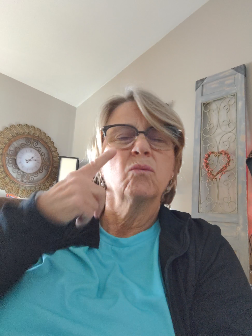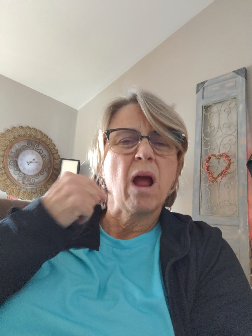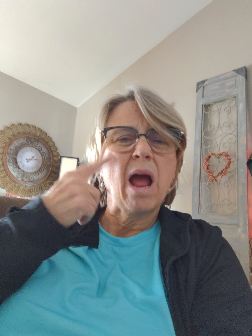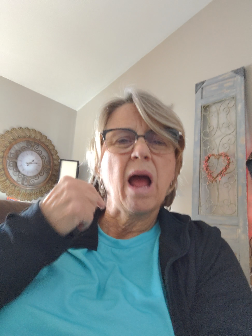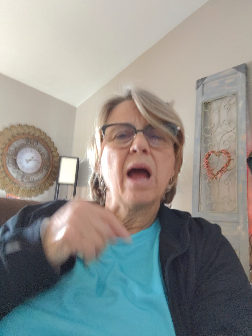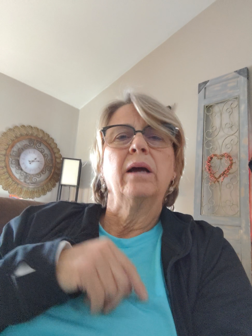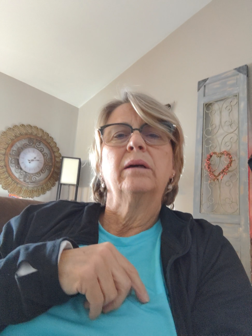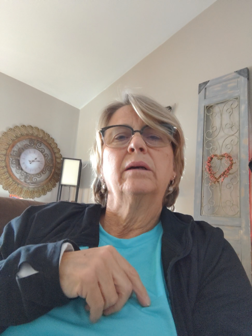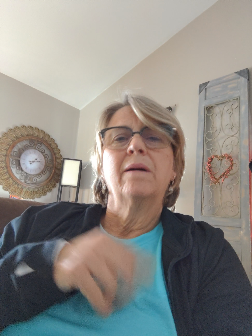cry